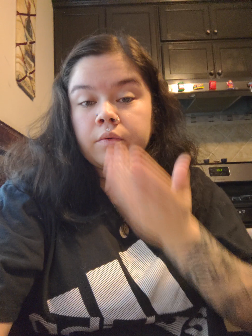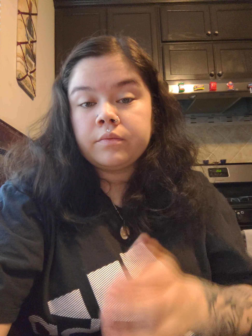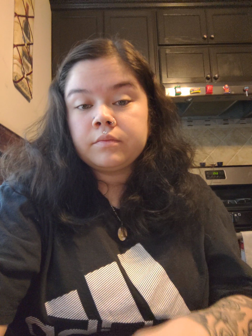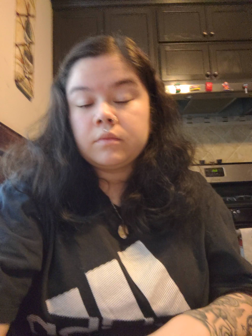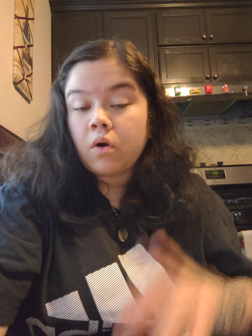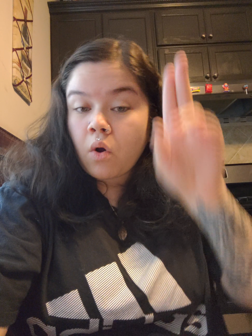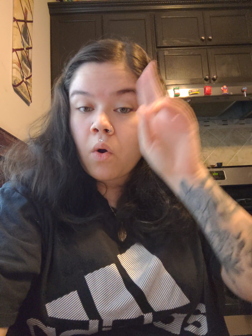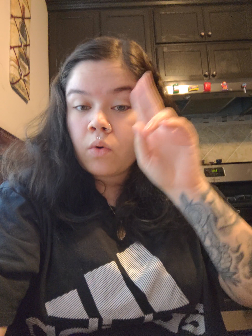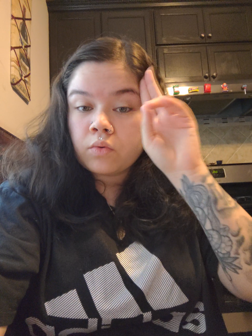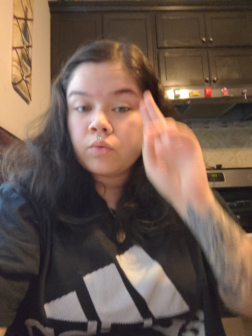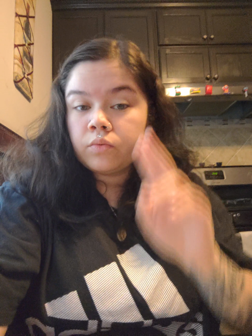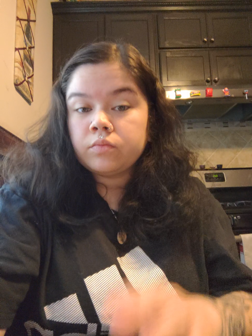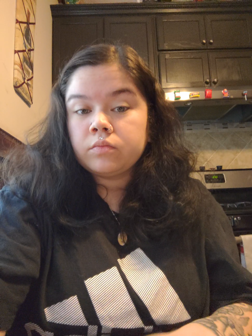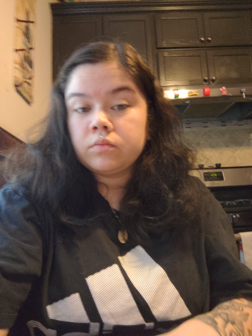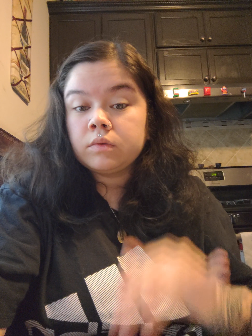uncle